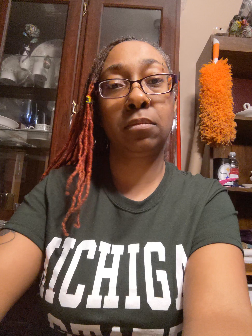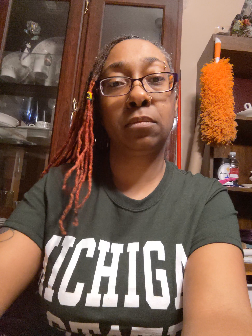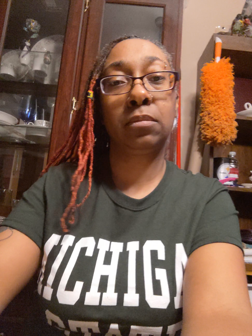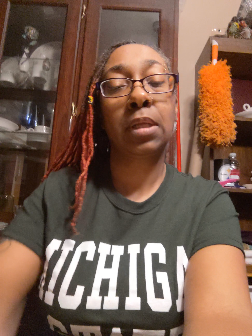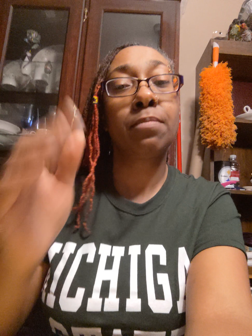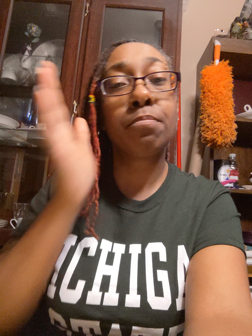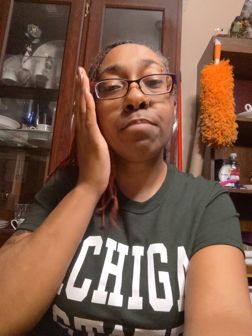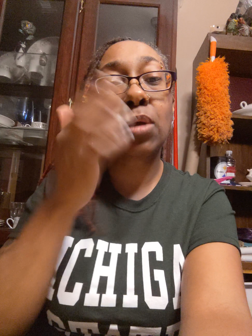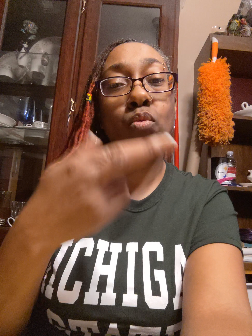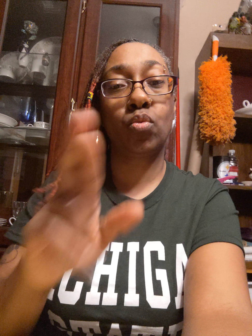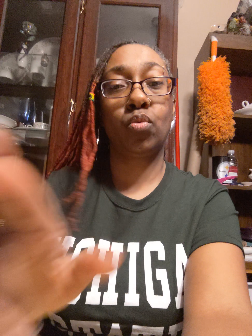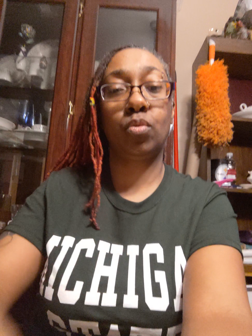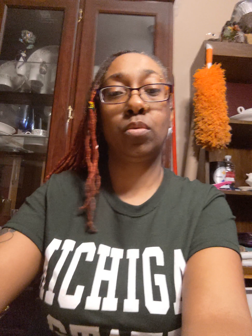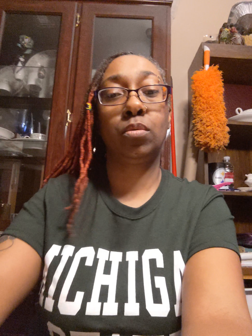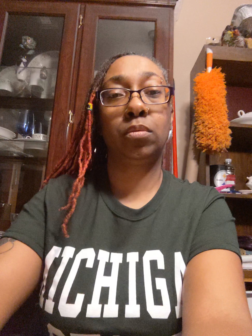bedroom